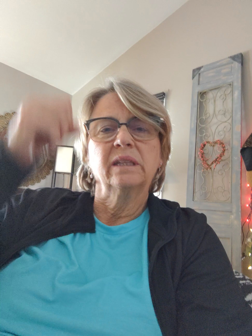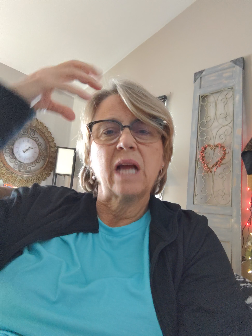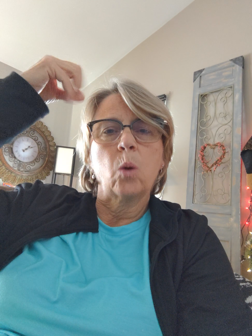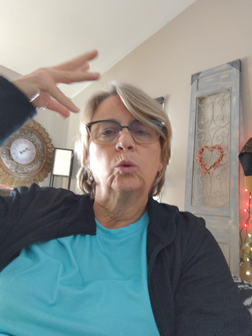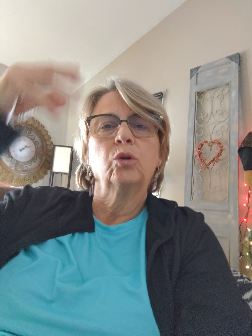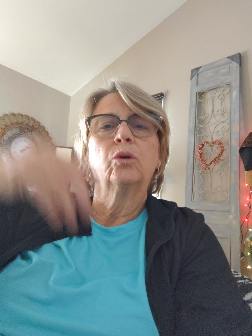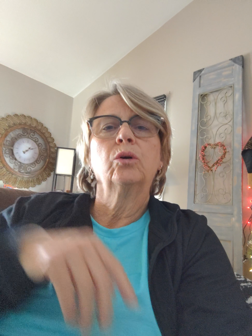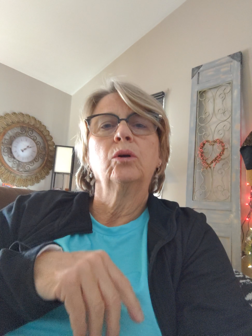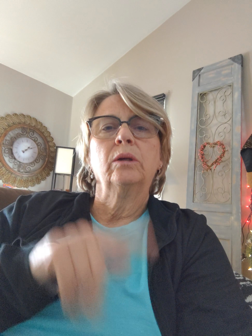shower